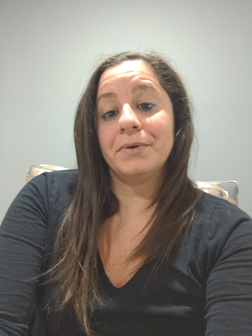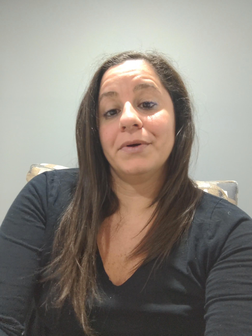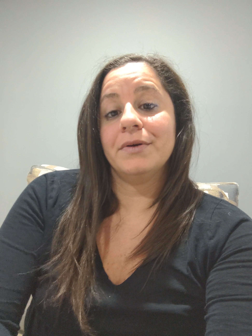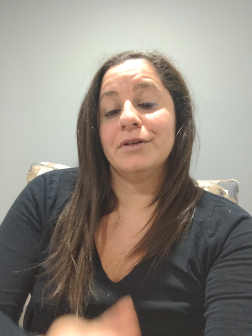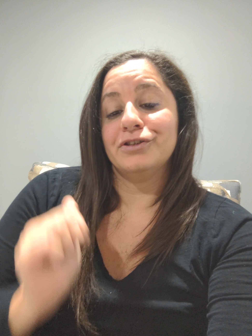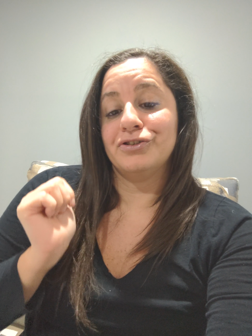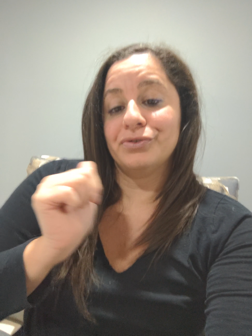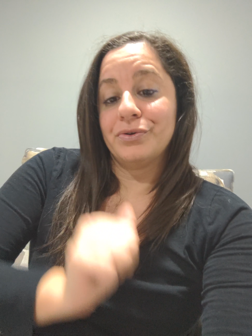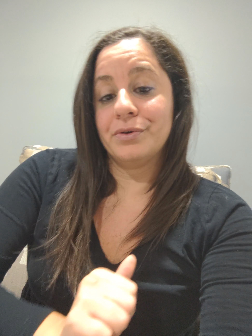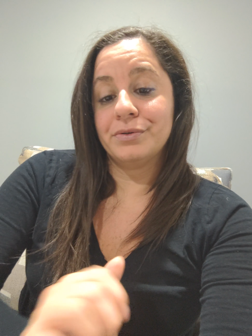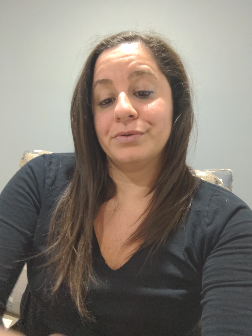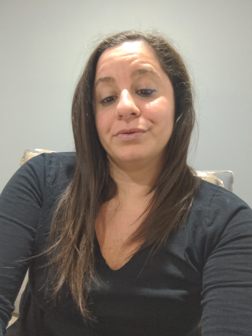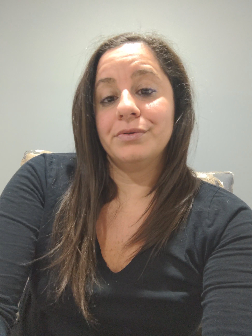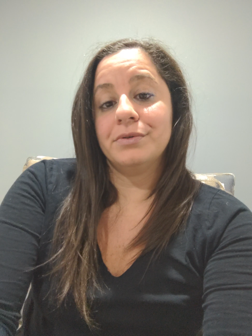jacket